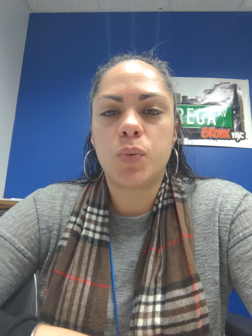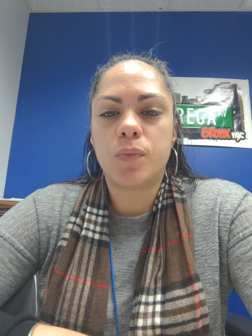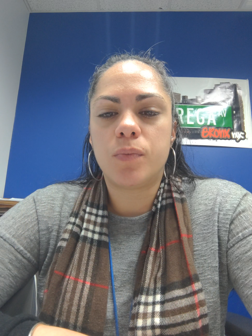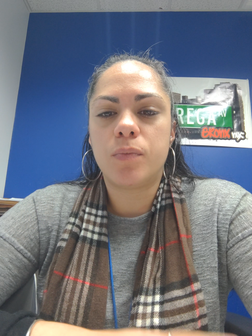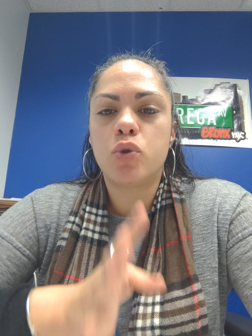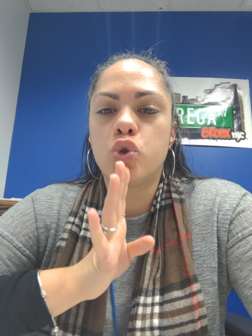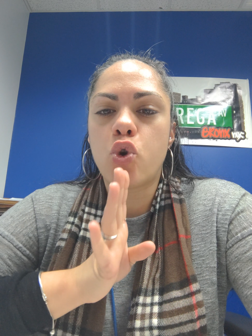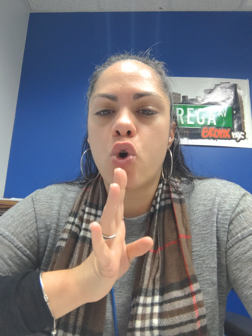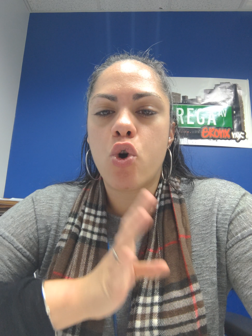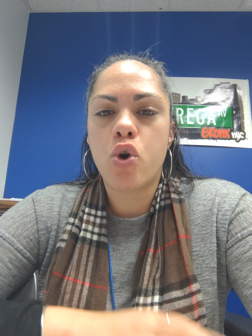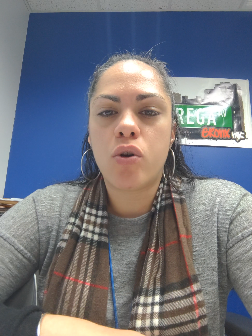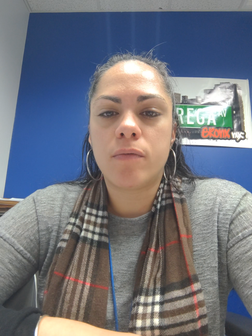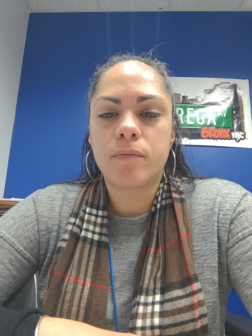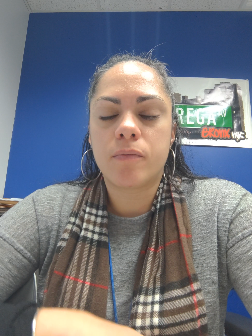talk